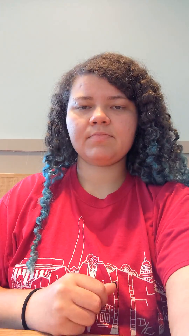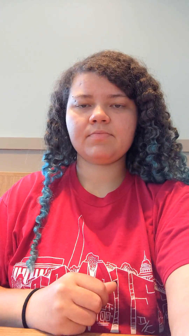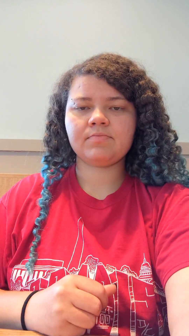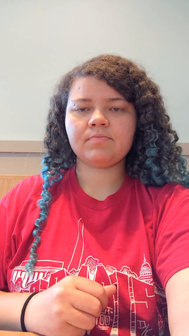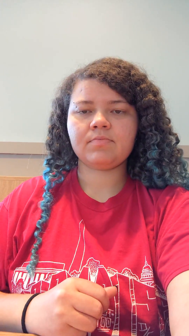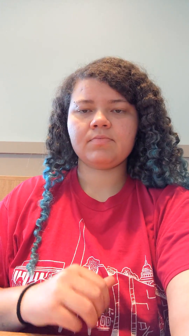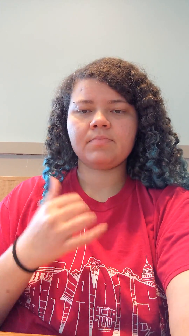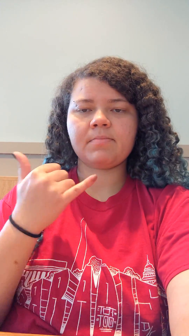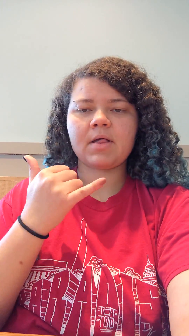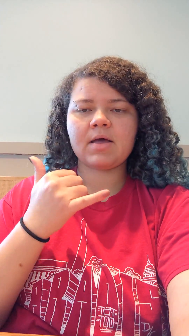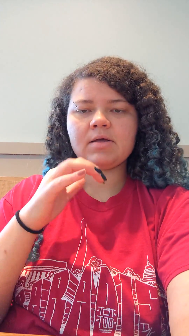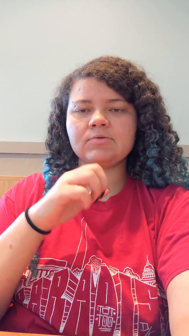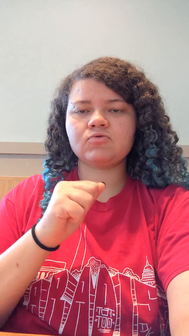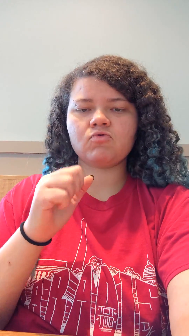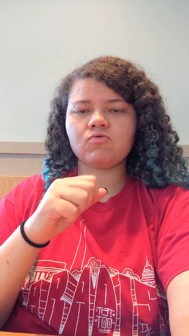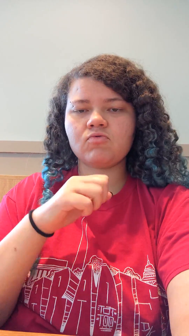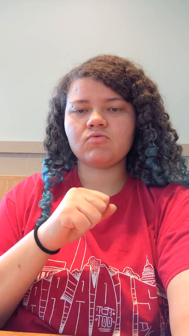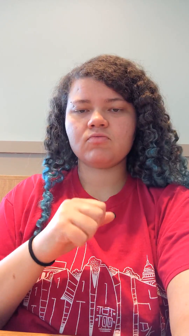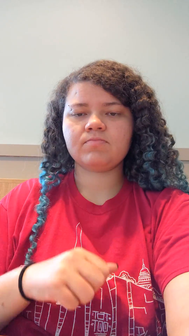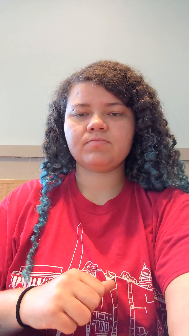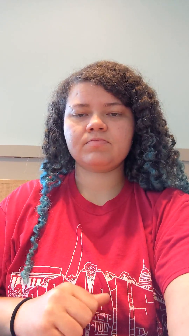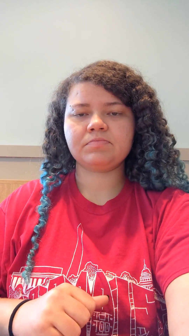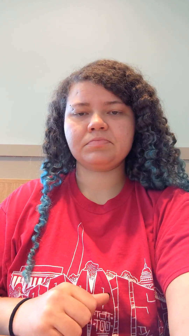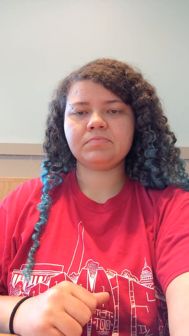play dough